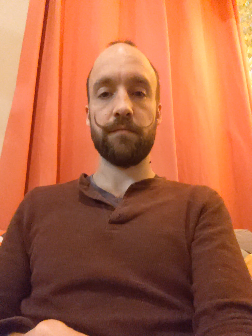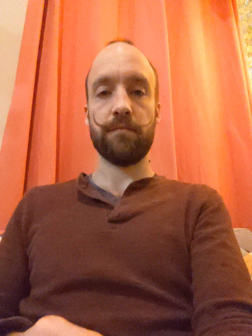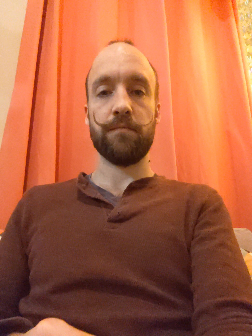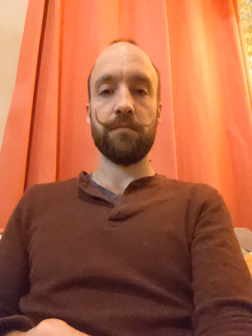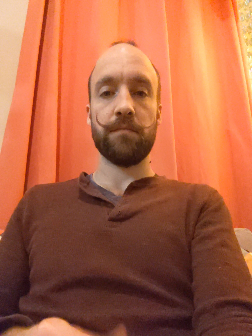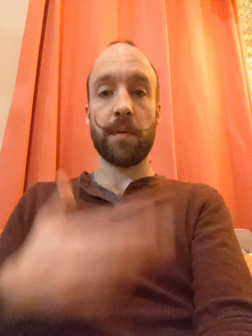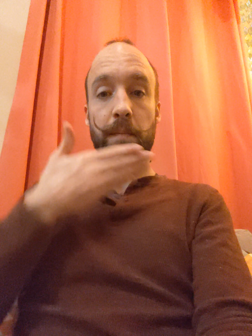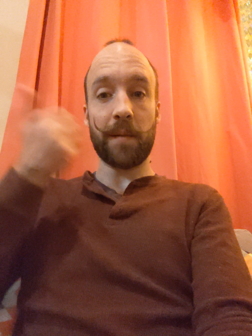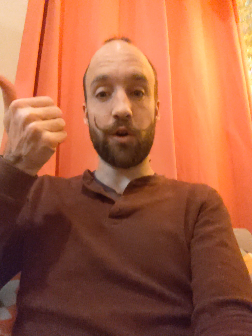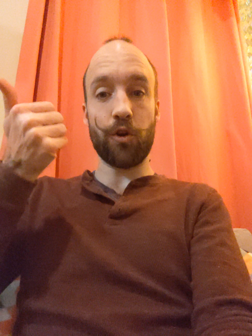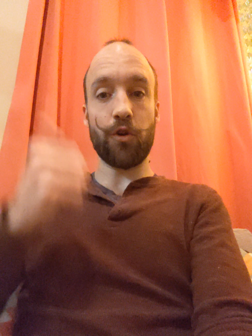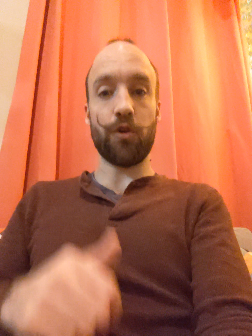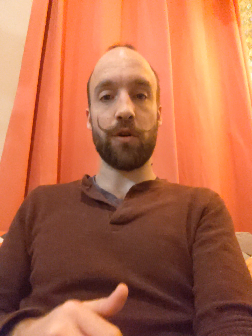better